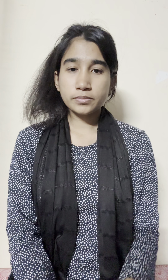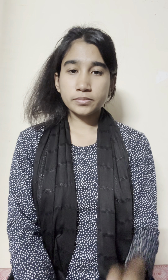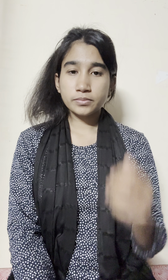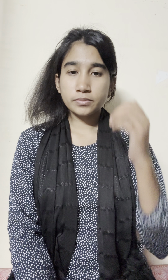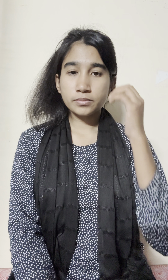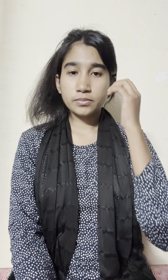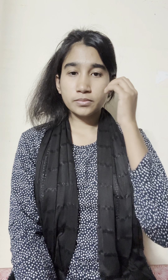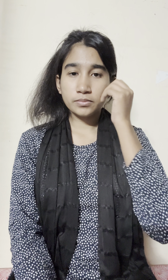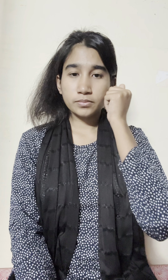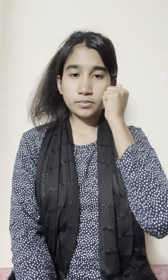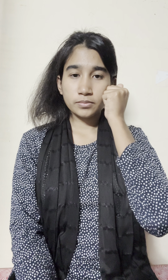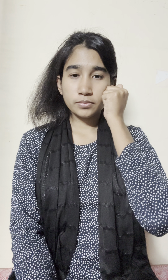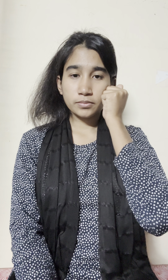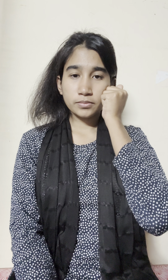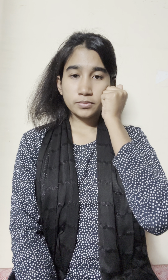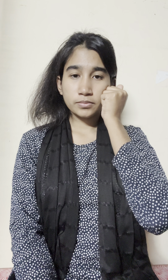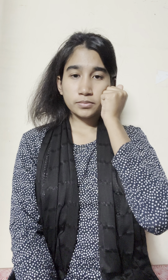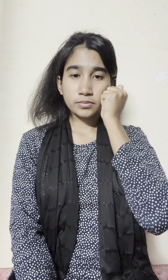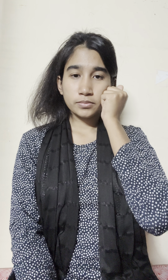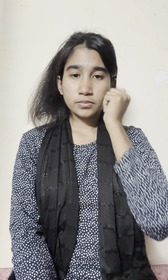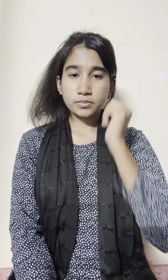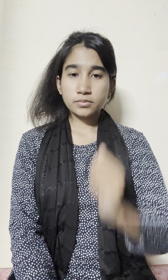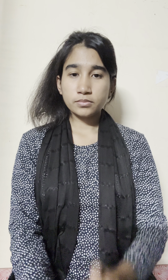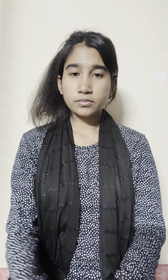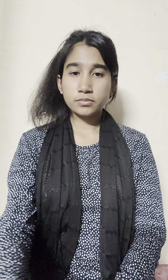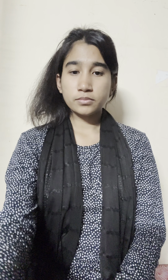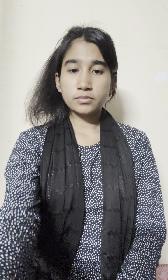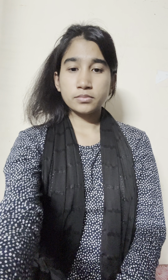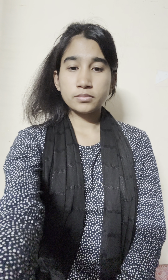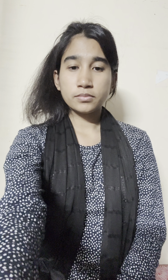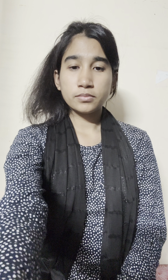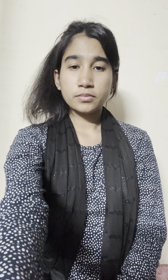আম